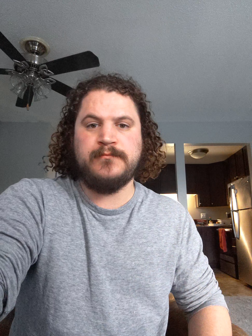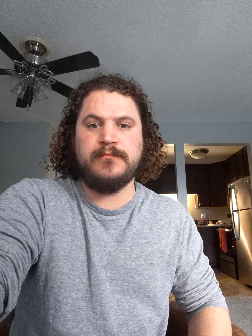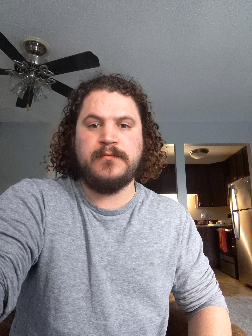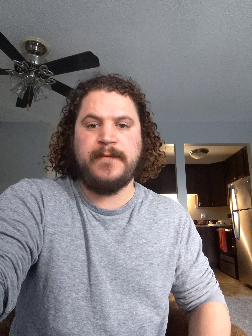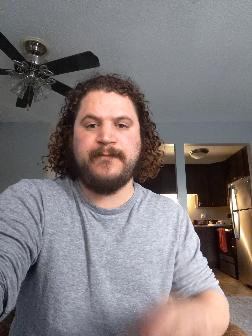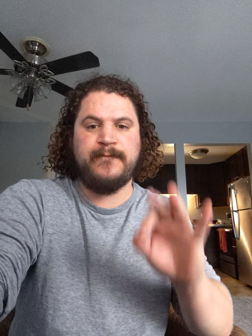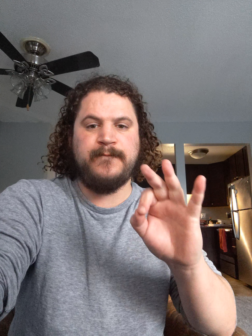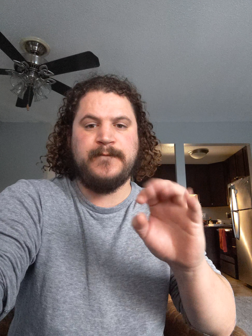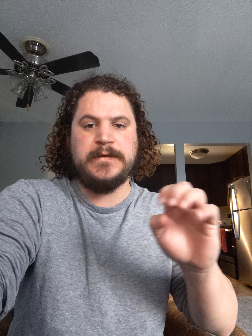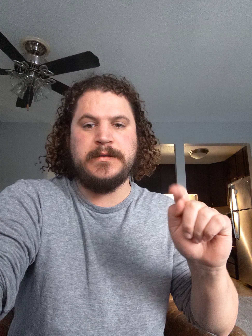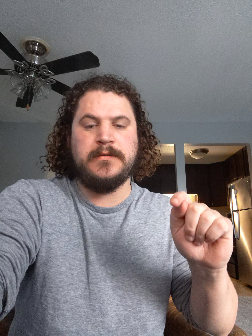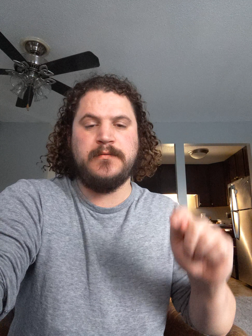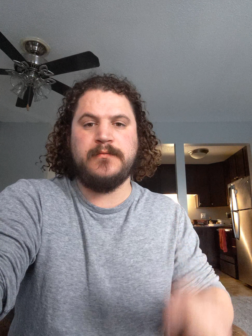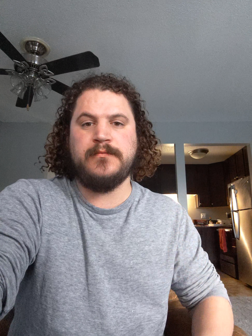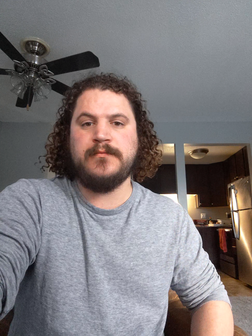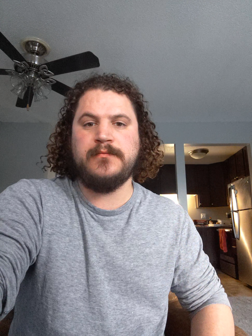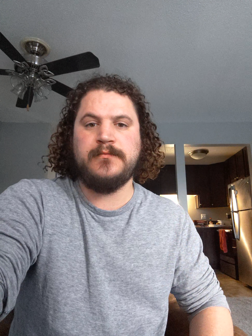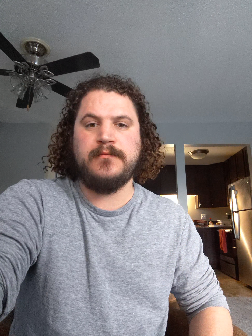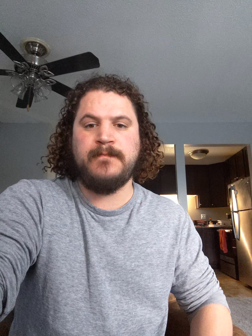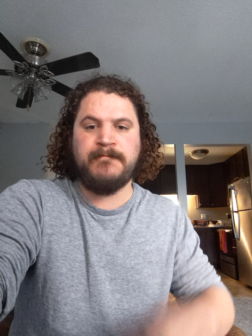feet